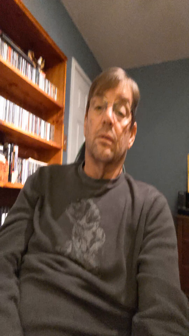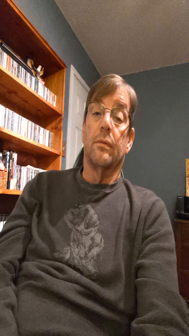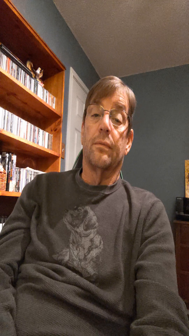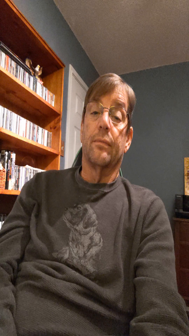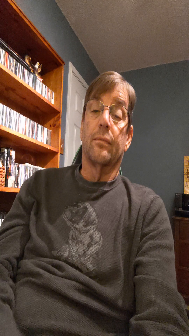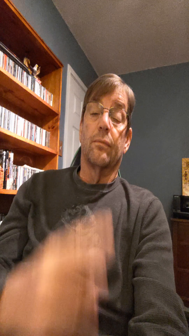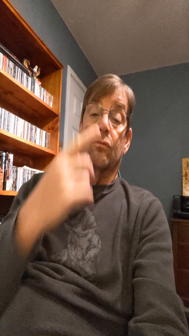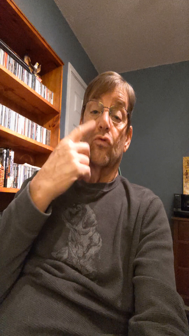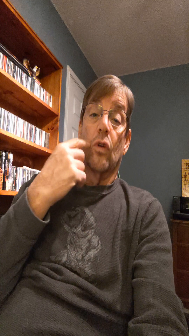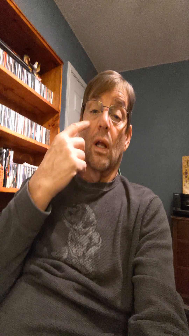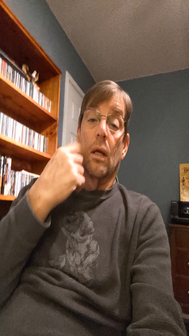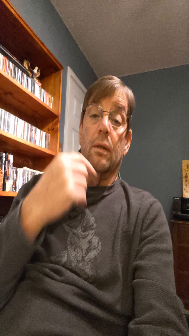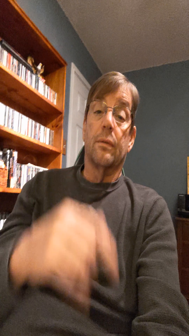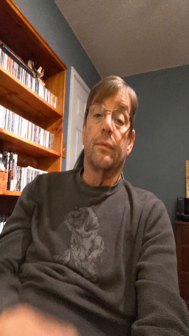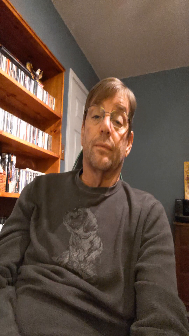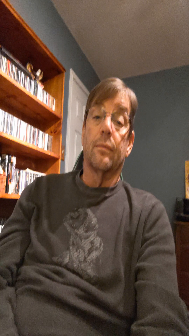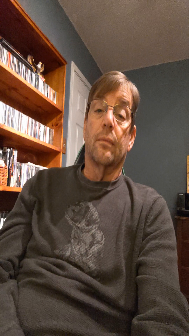cry